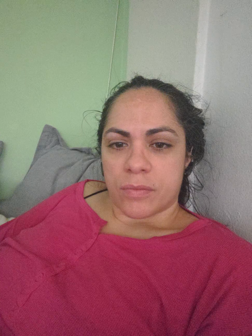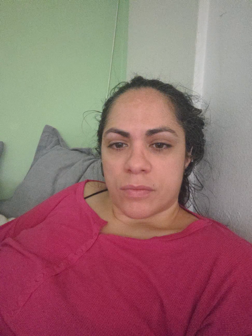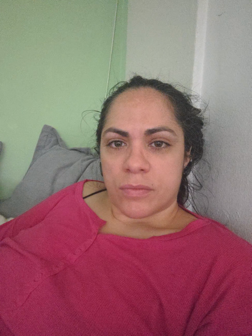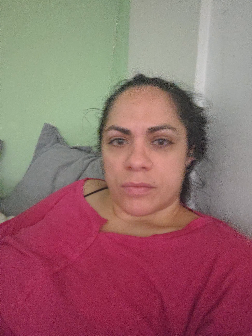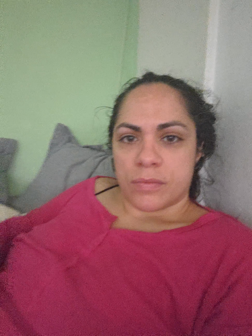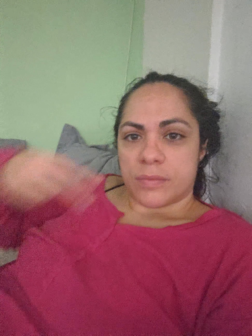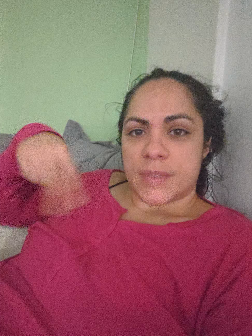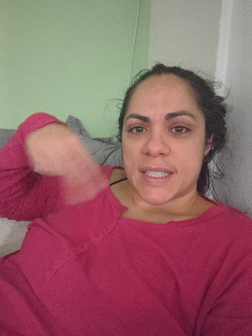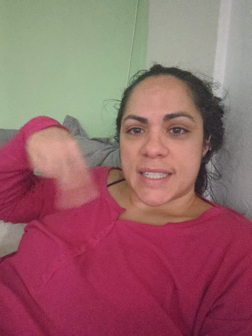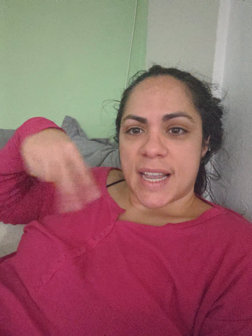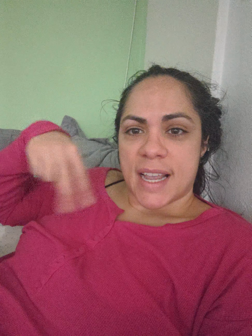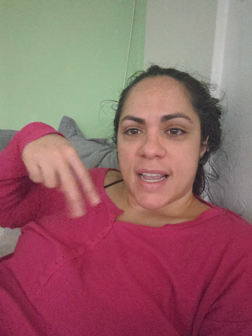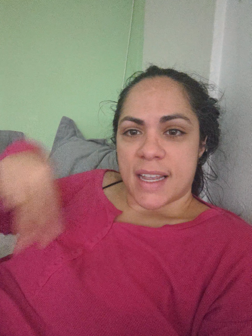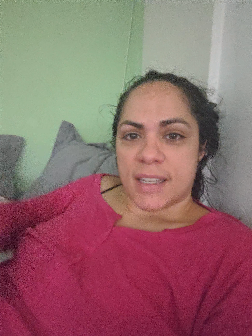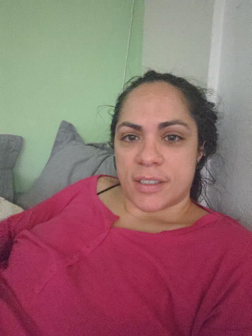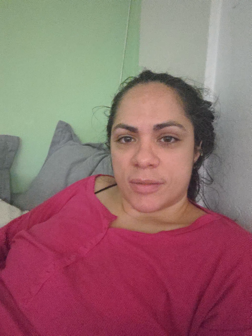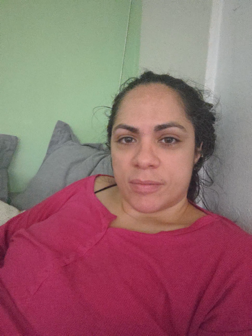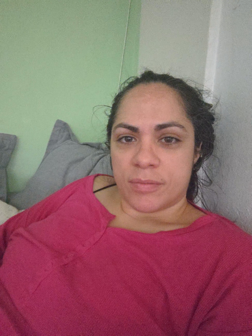dance